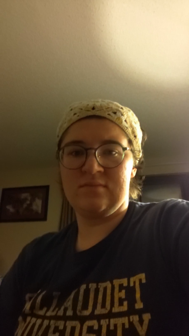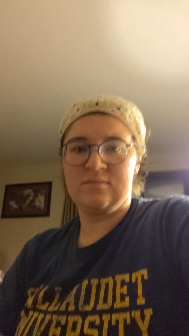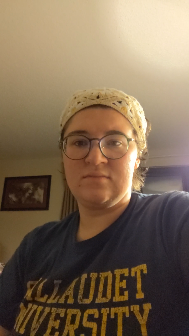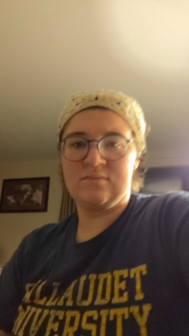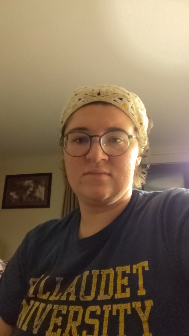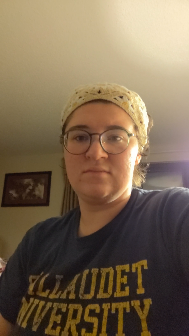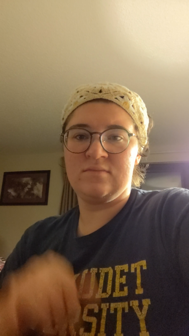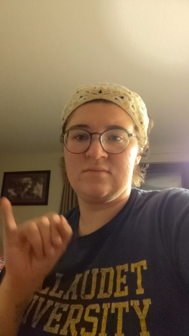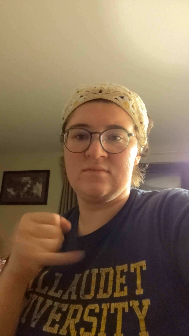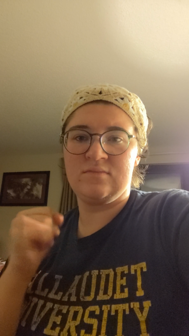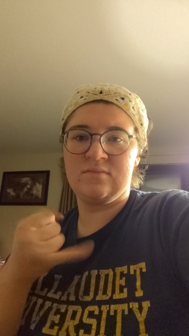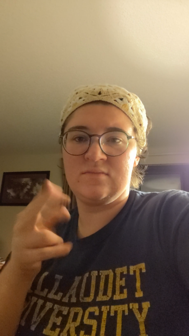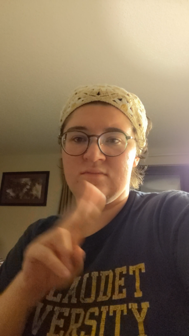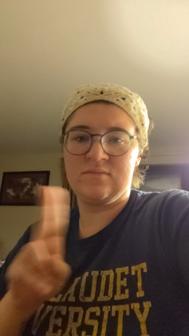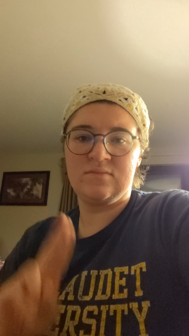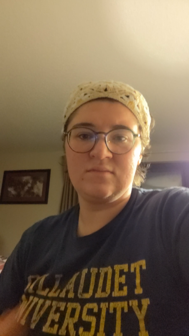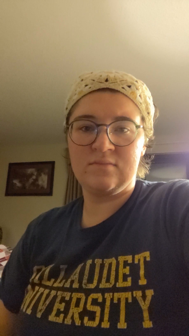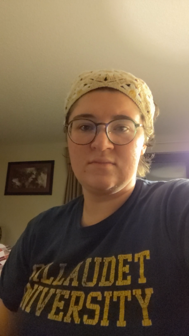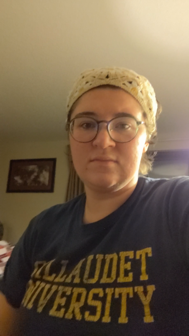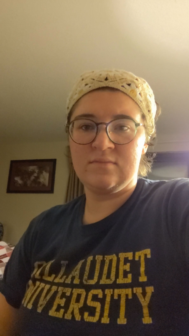jelly